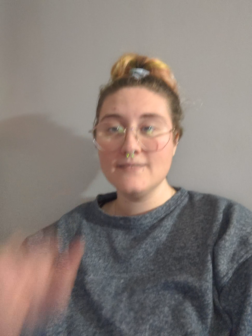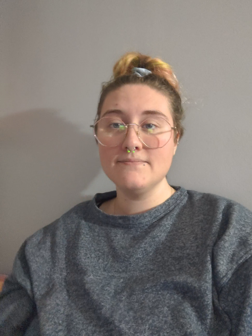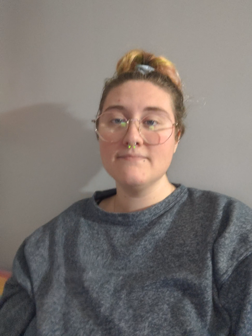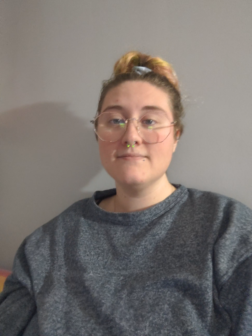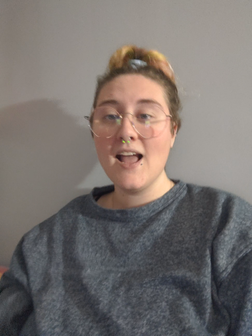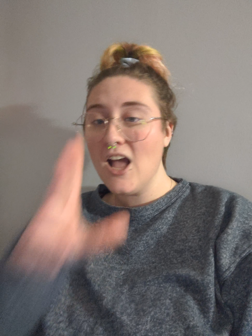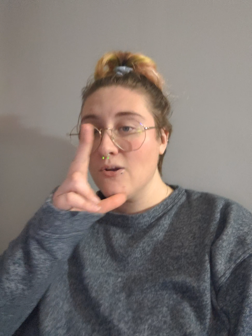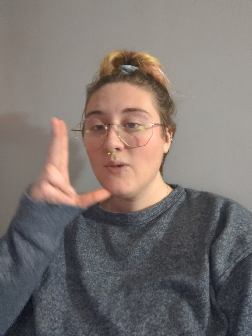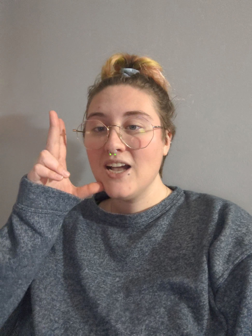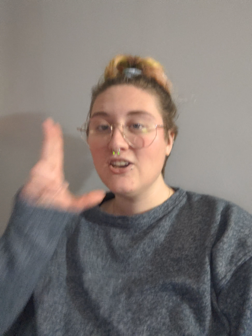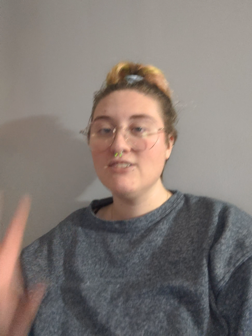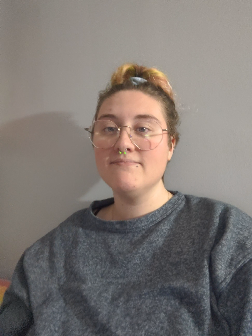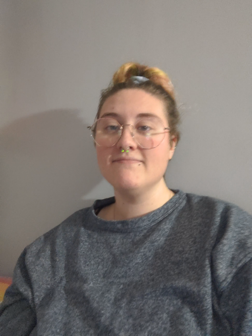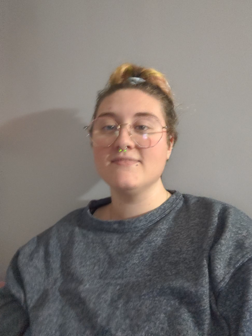underwear